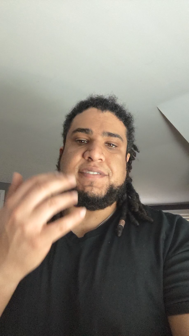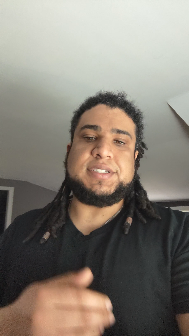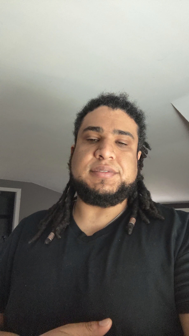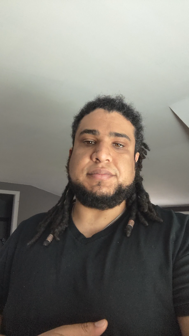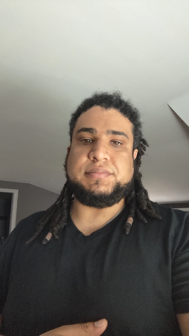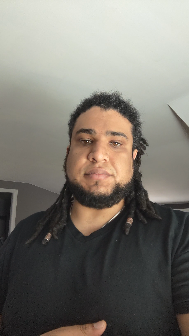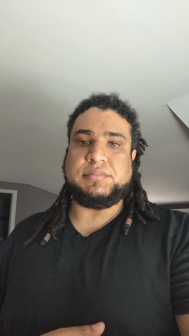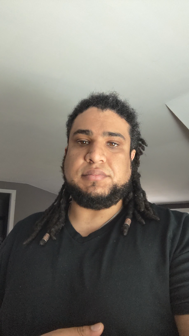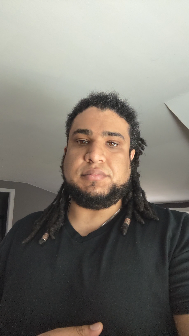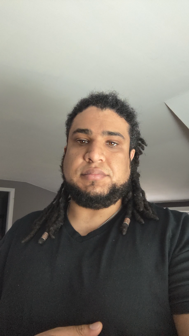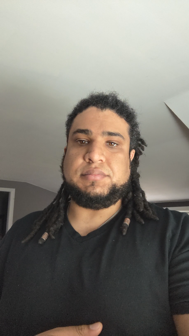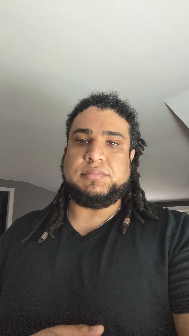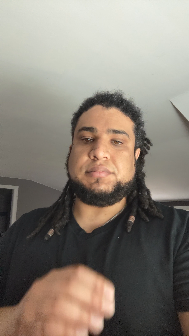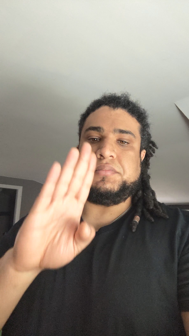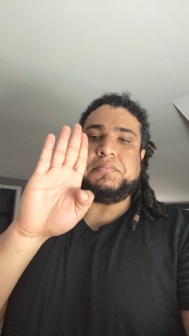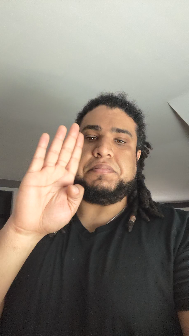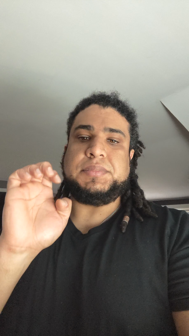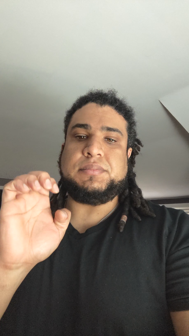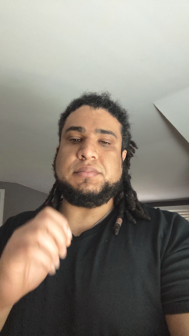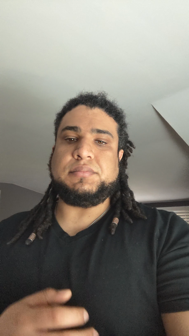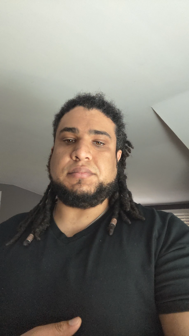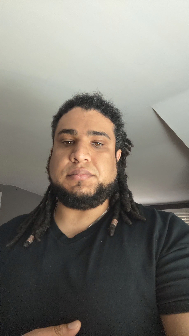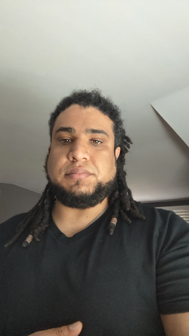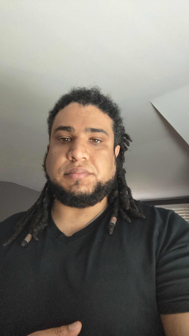be